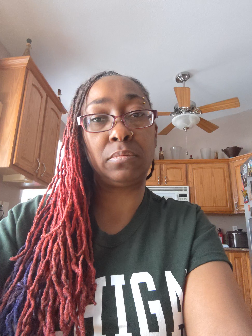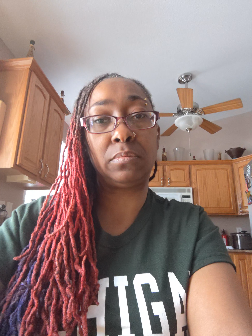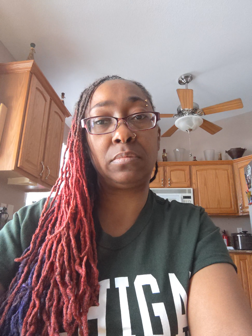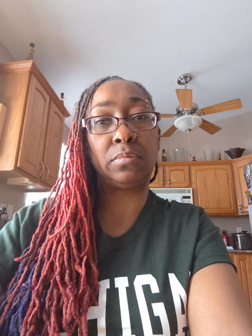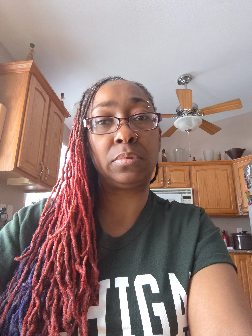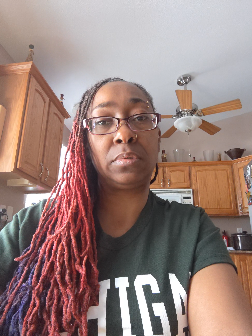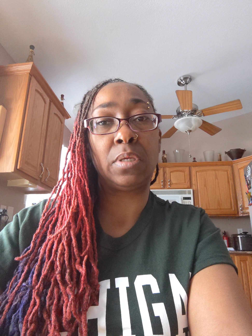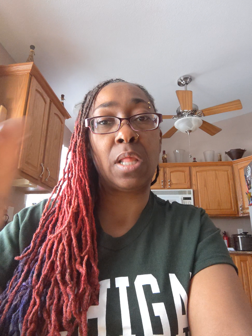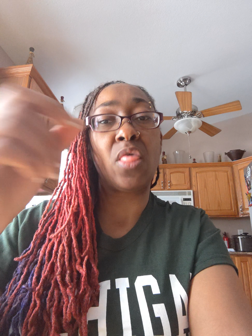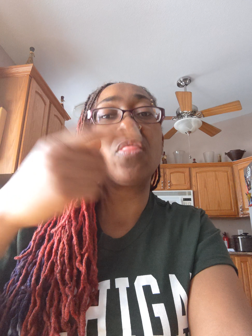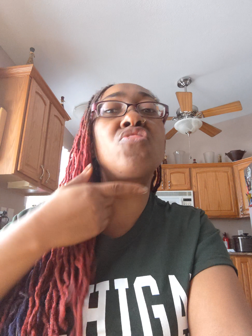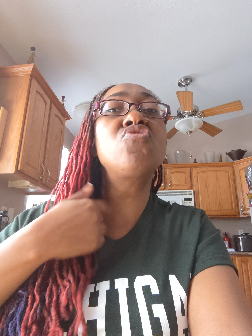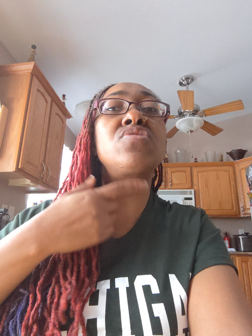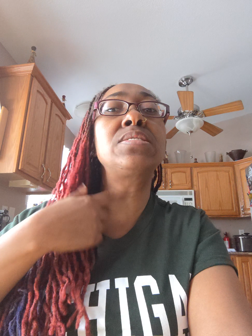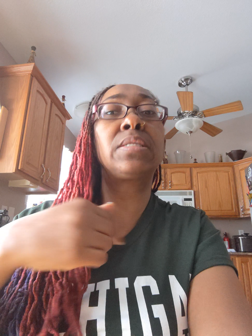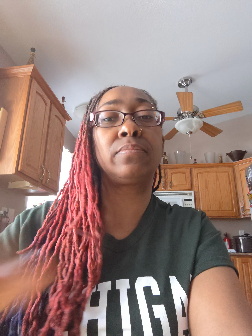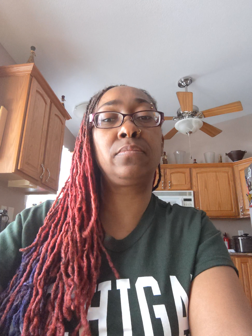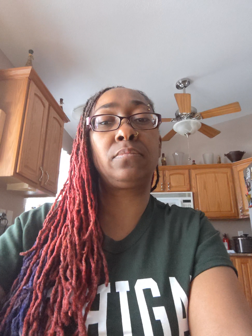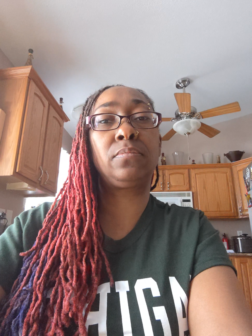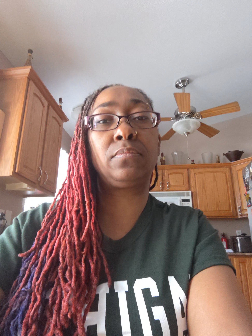thirsty